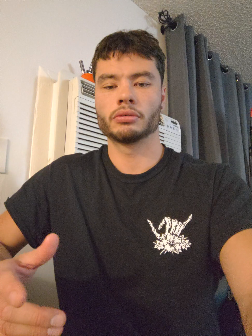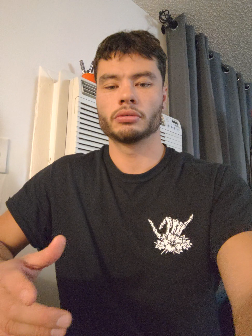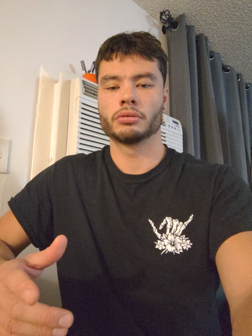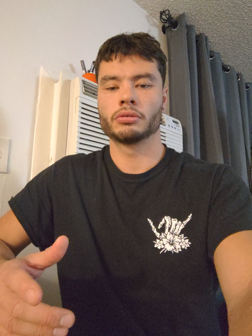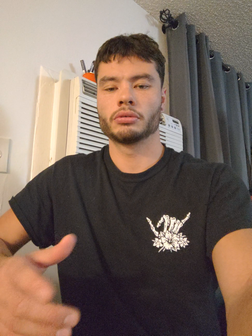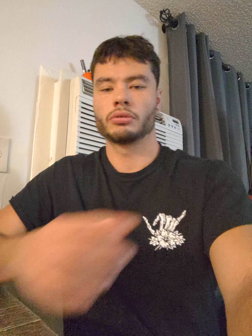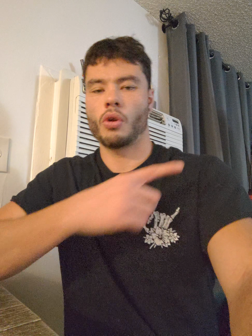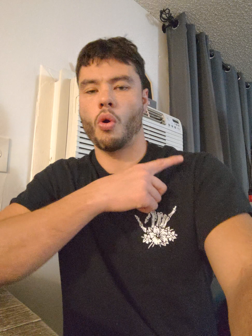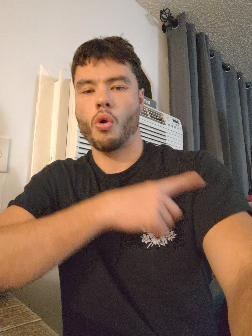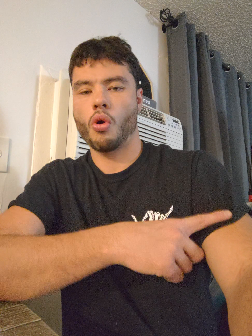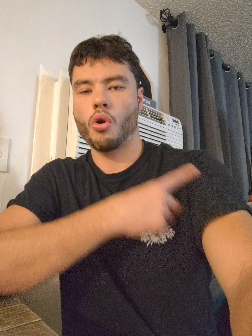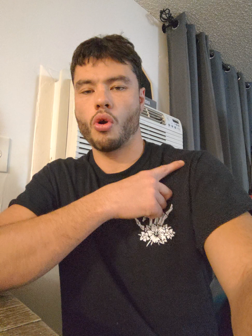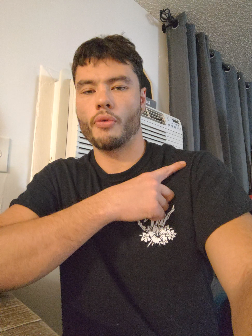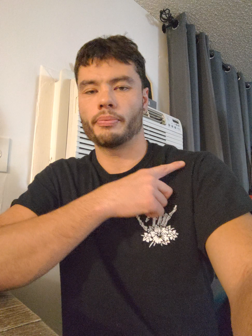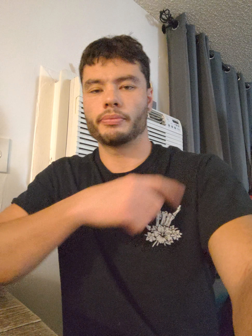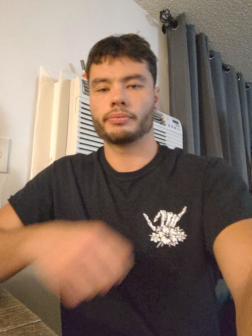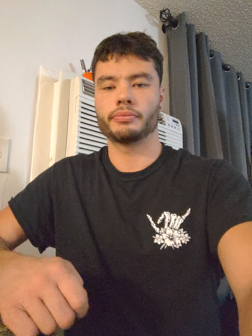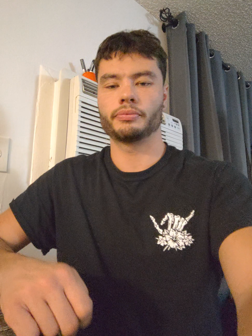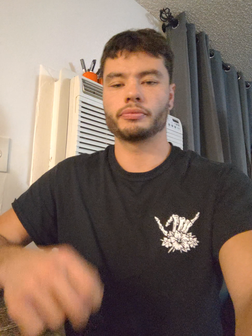arm